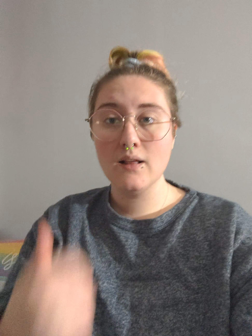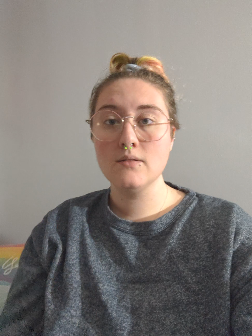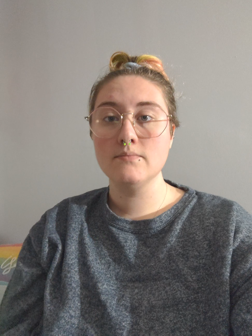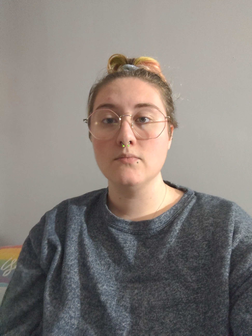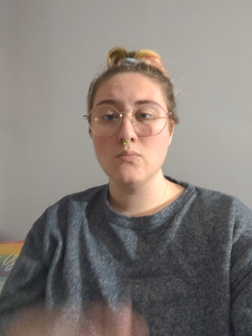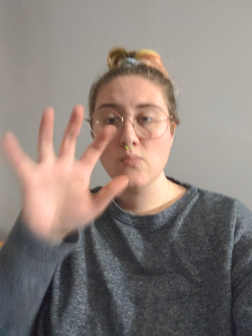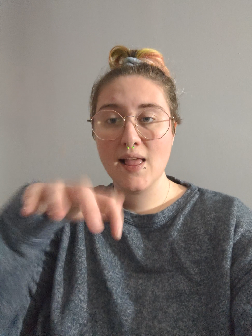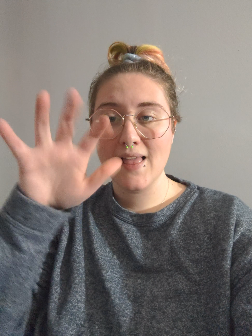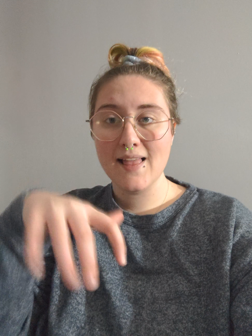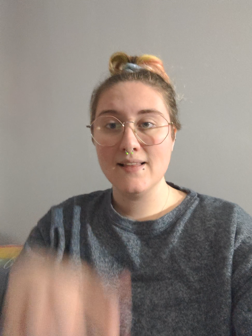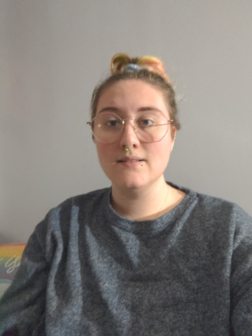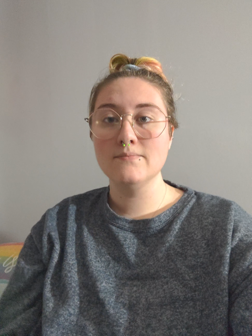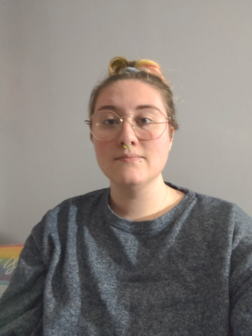rain